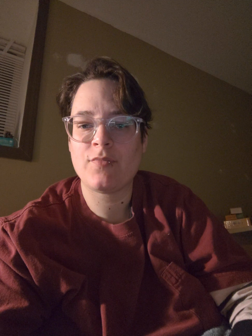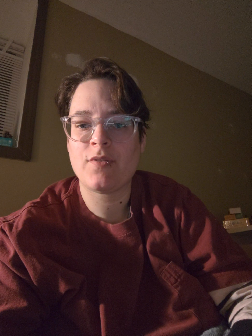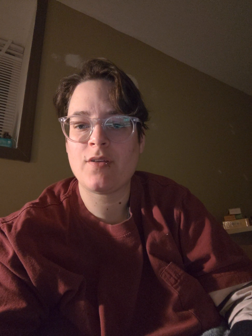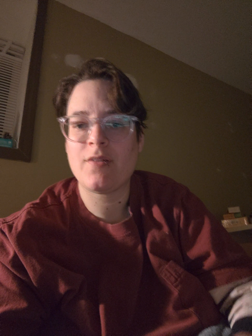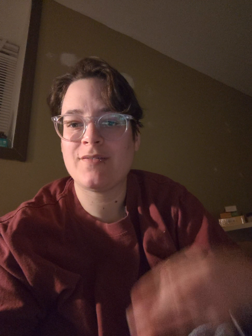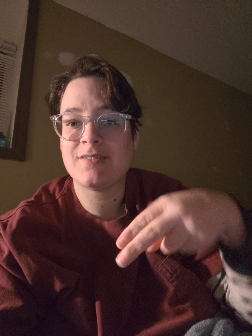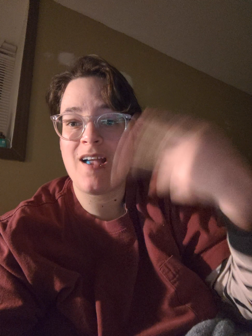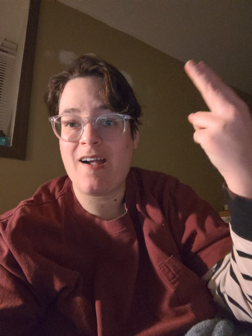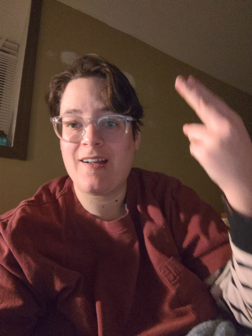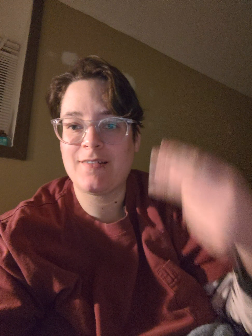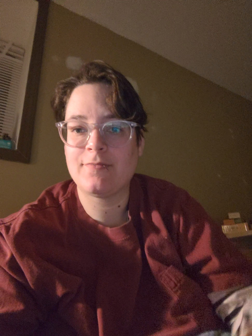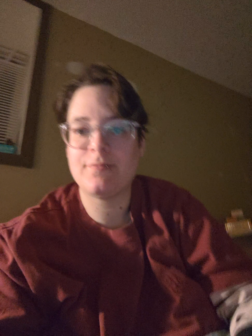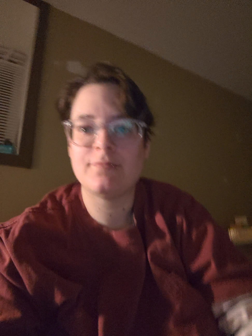high